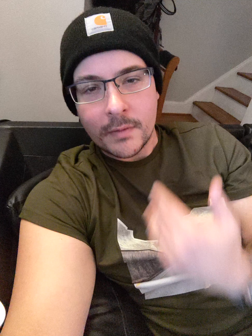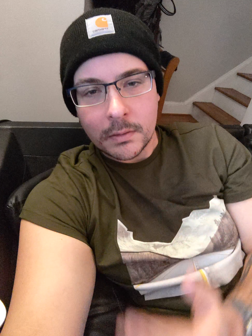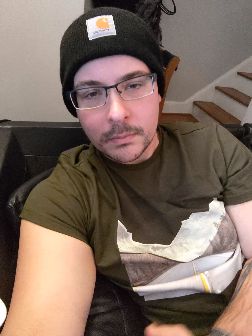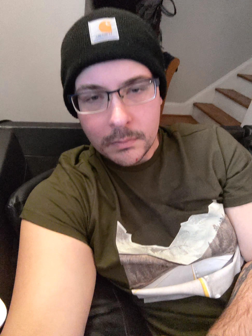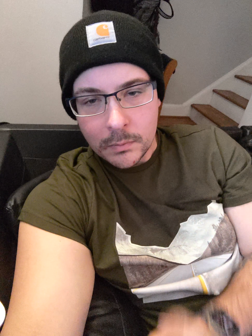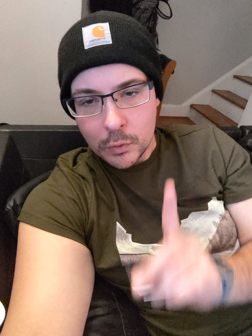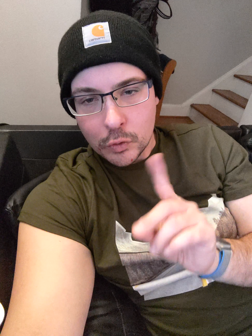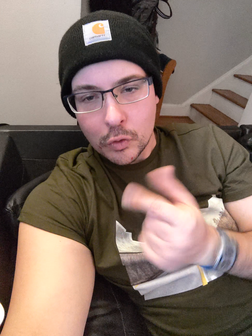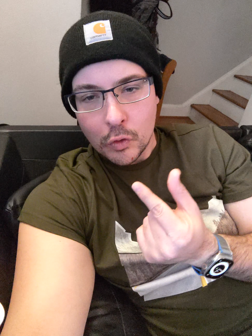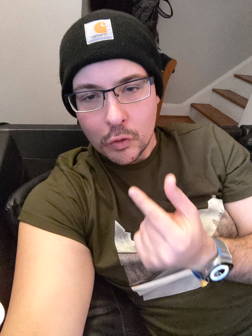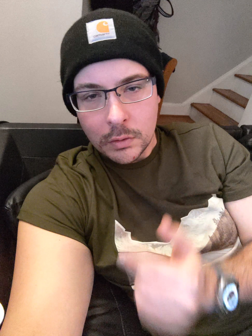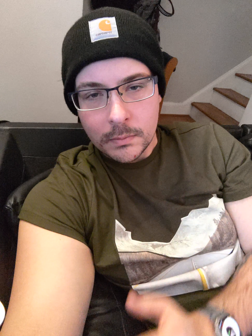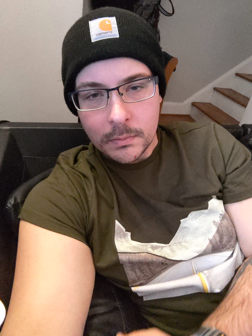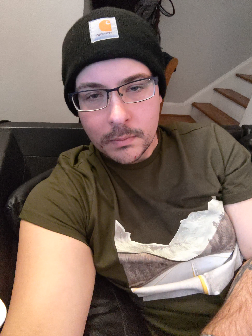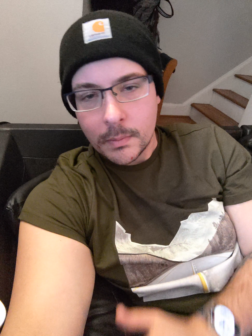dog